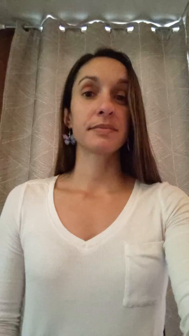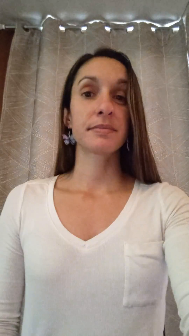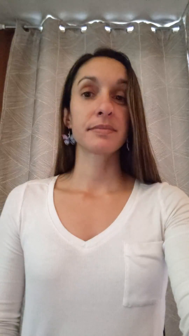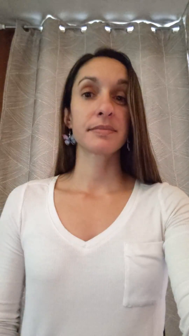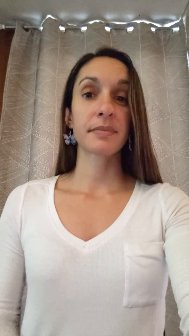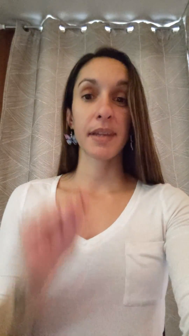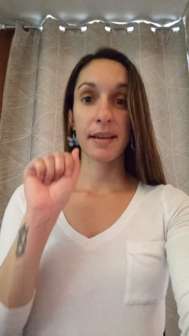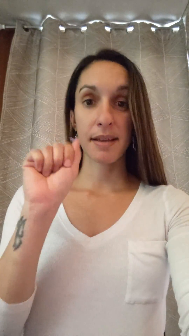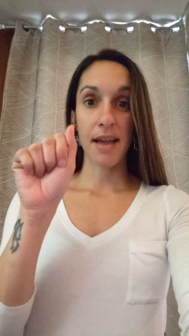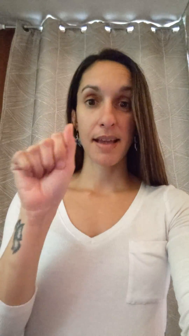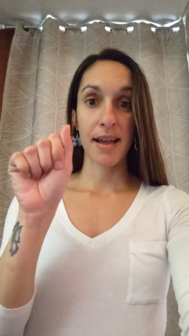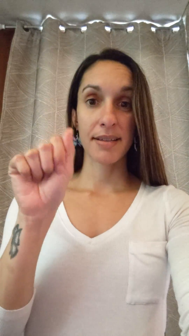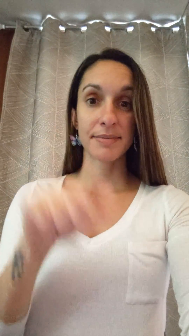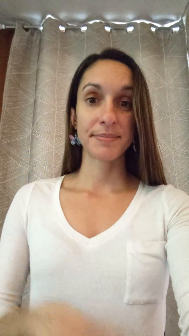knock